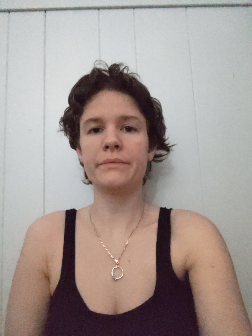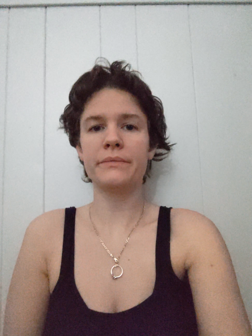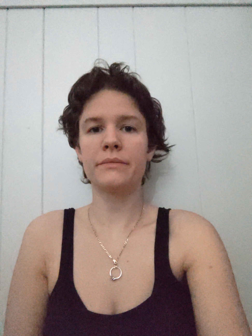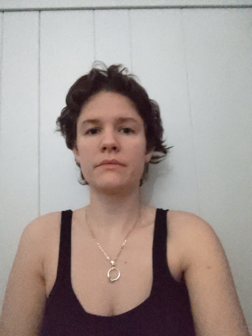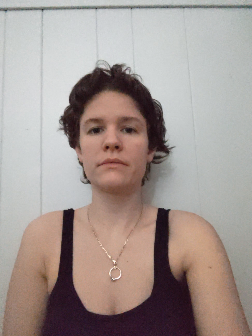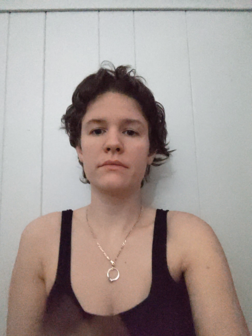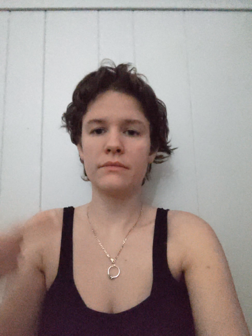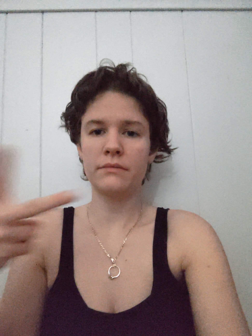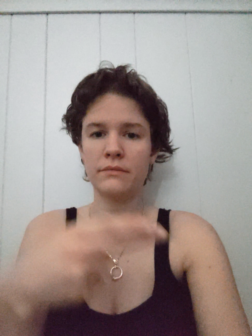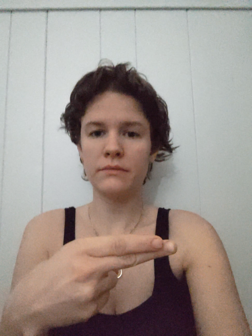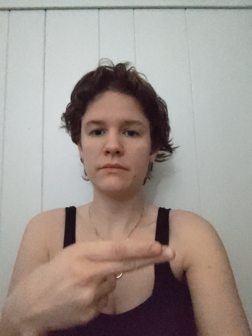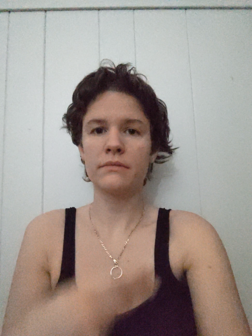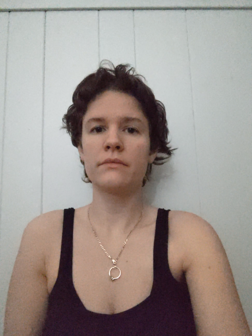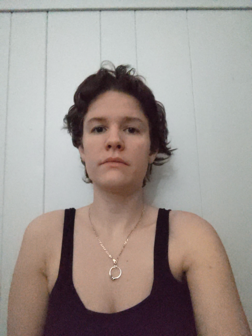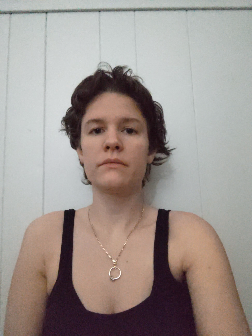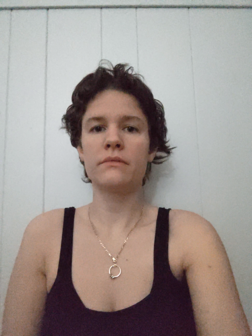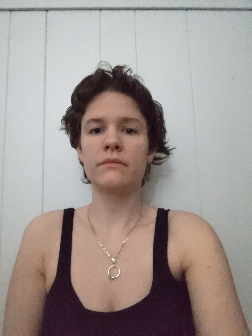cut